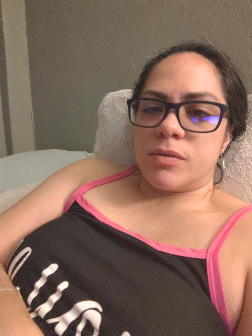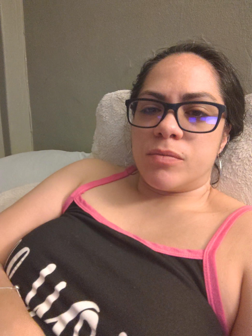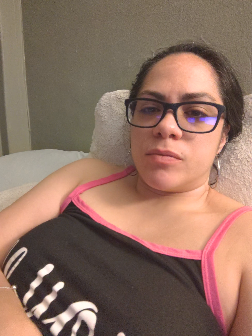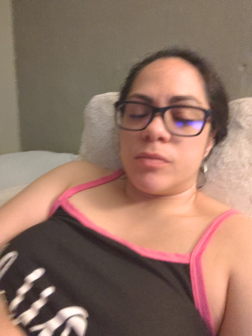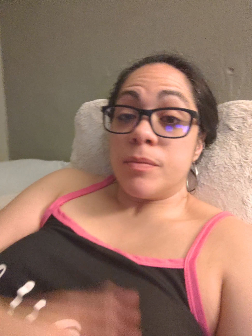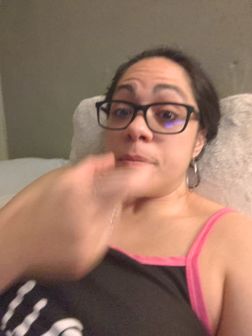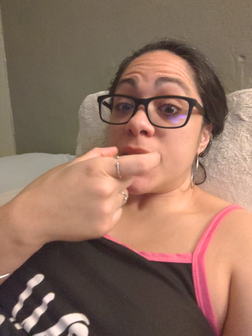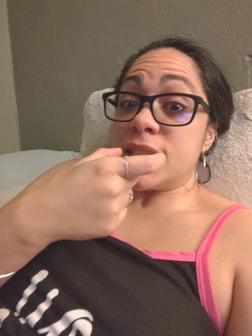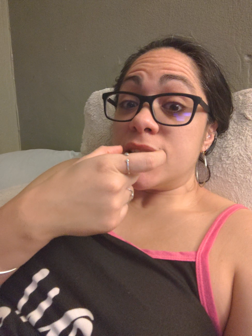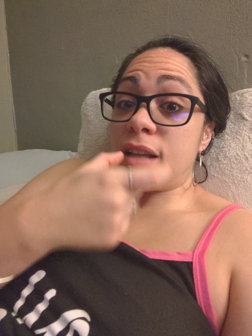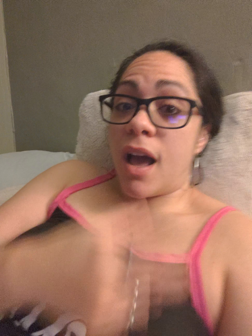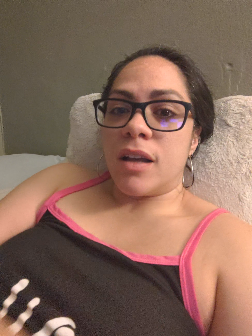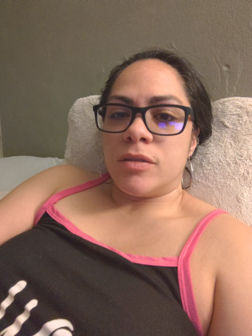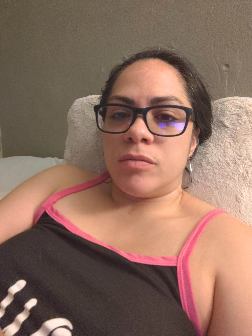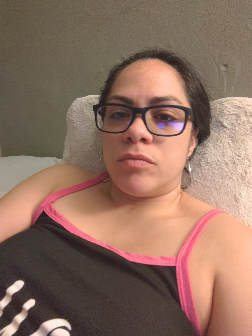pizza